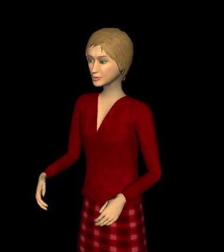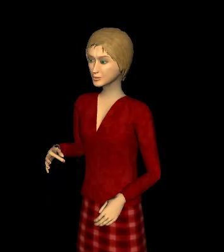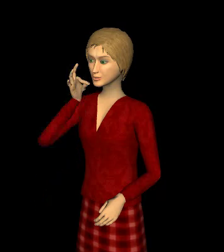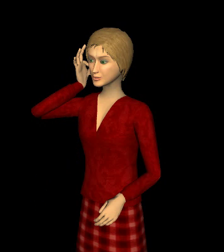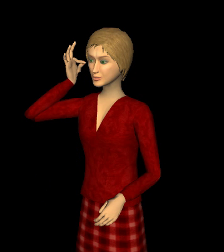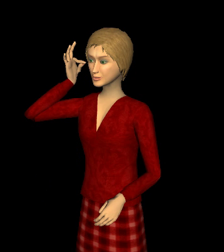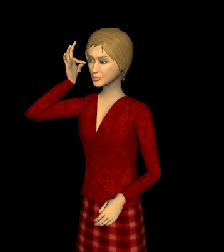صوت